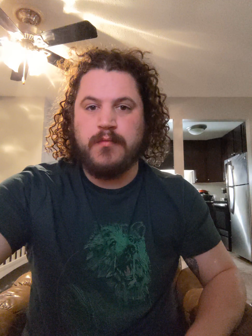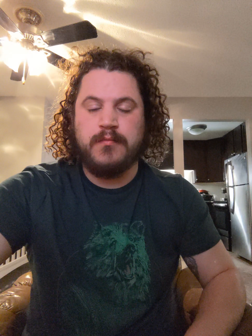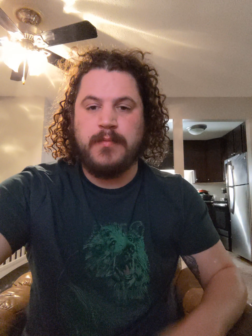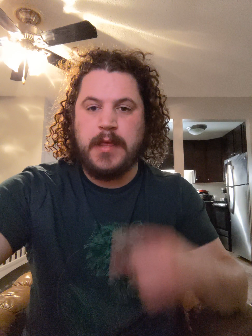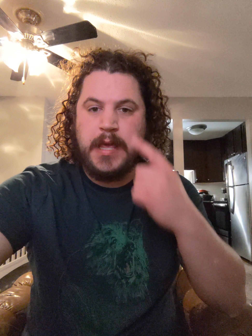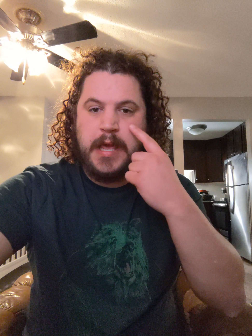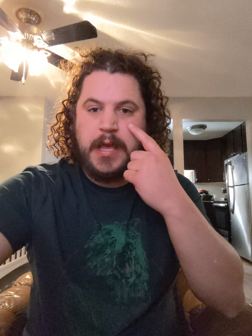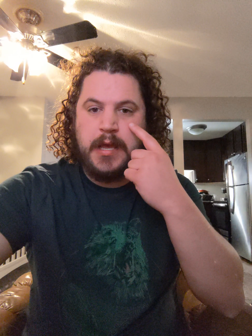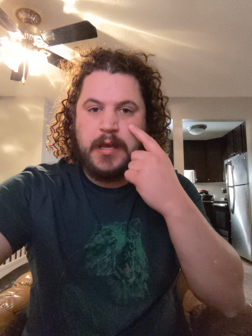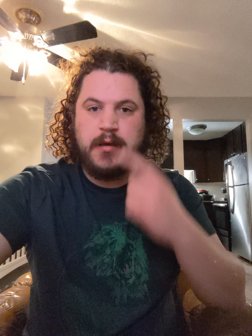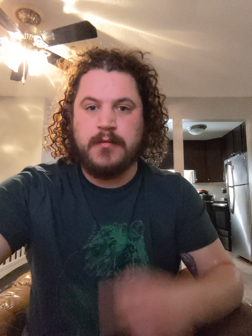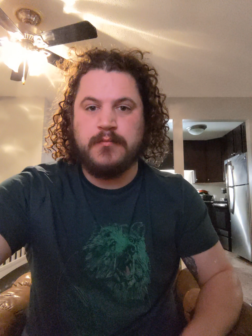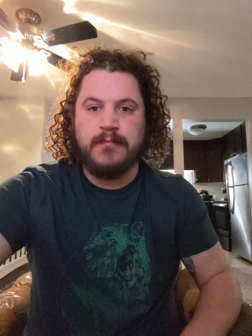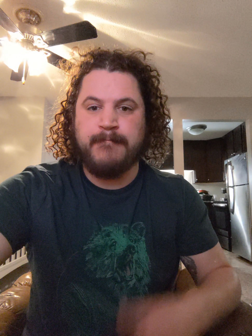eye